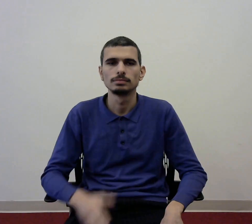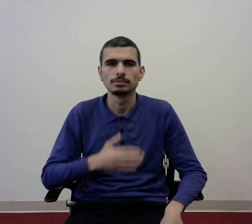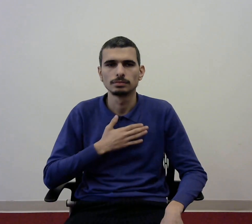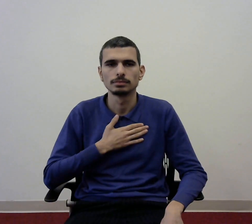mən